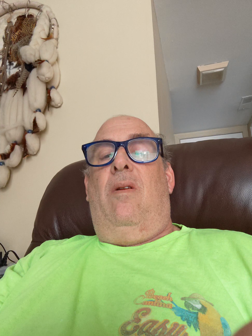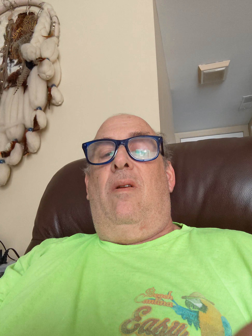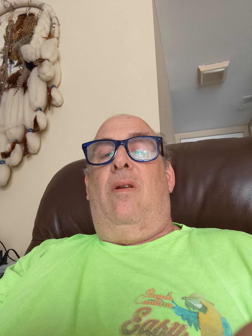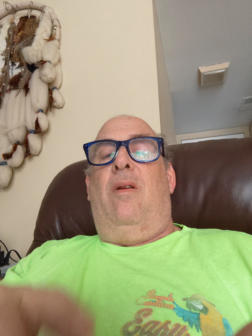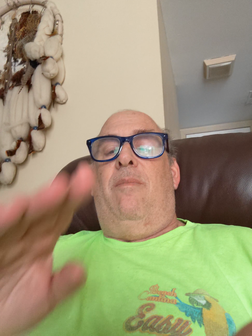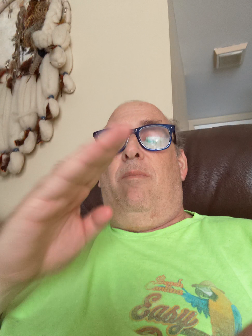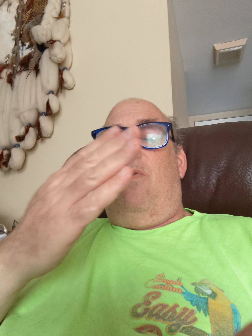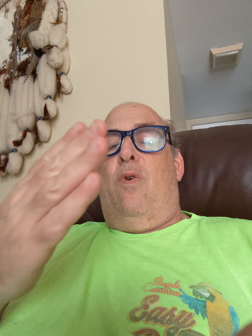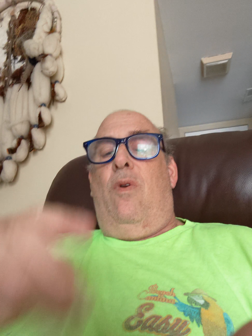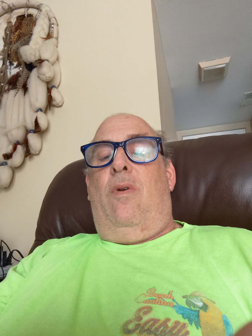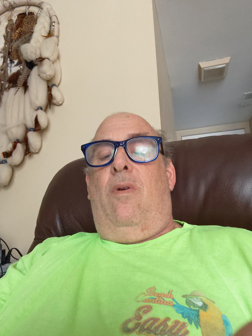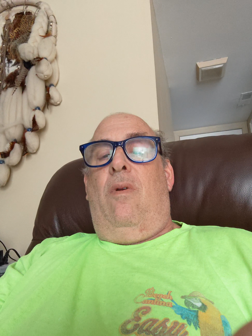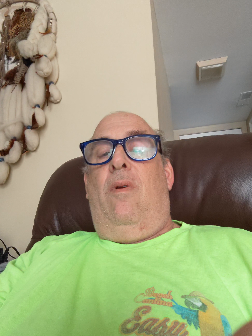book